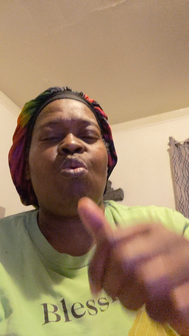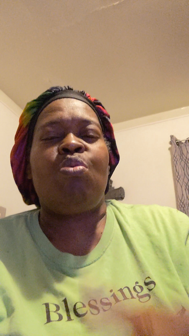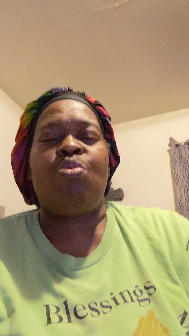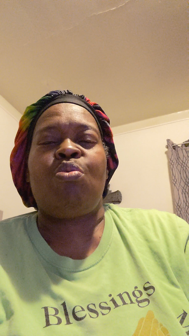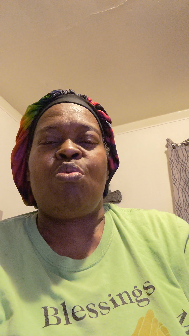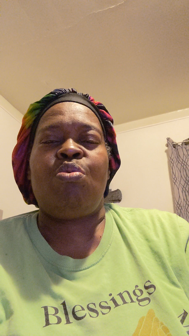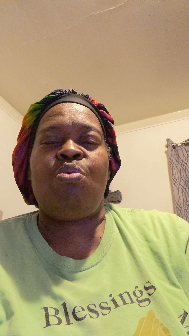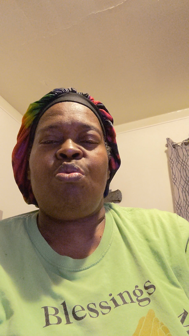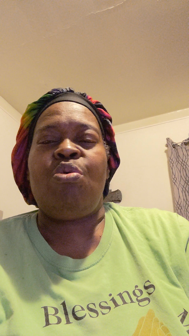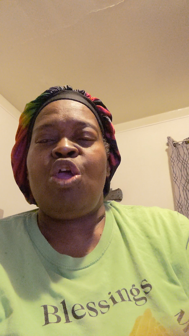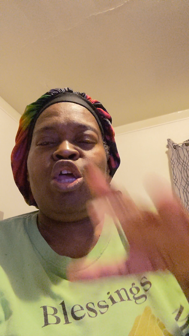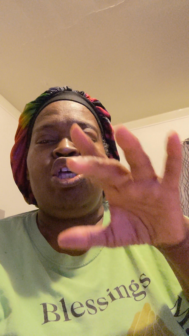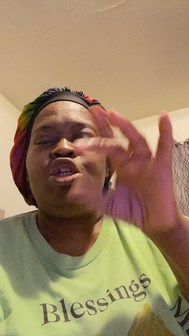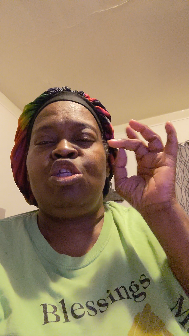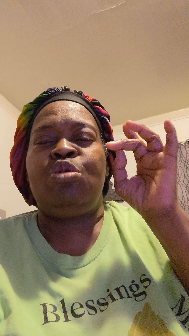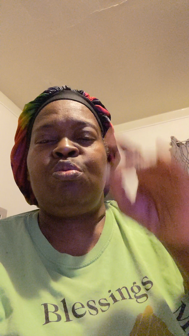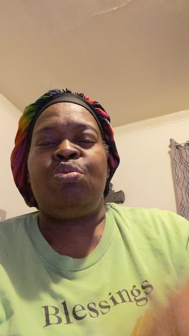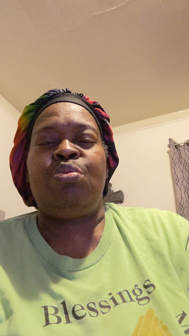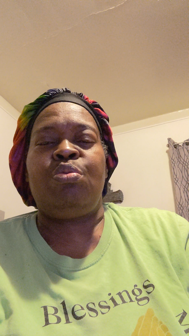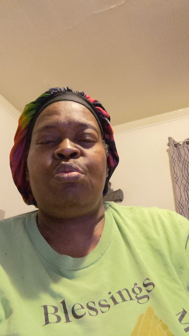choose